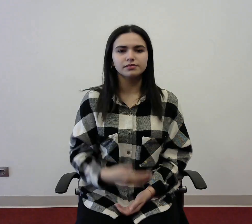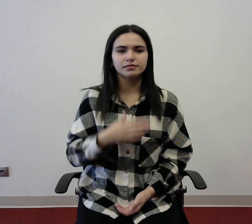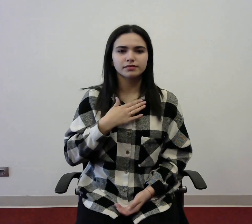mən